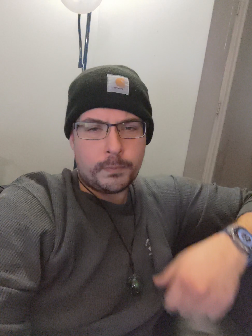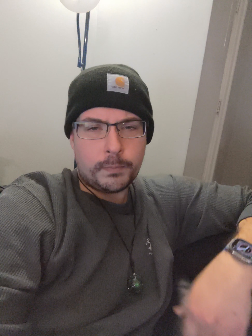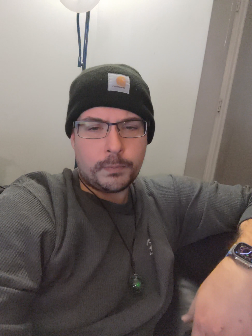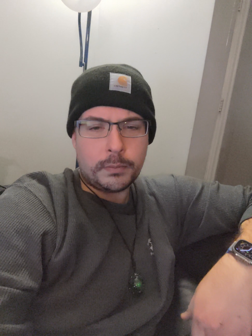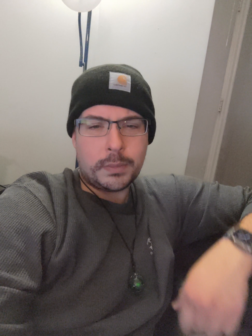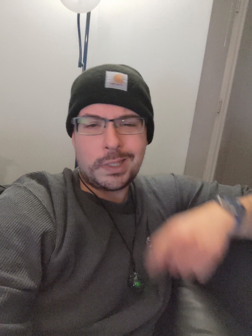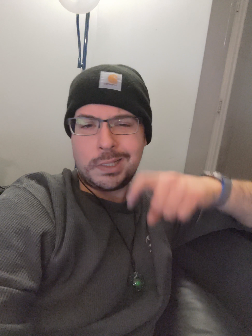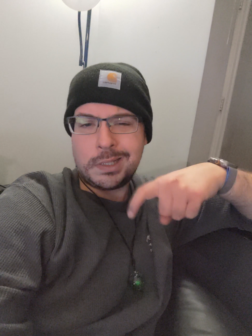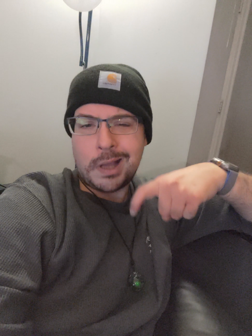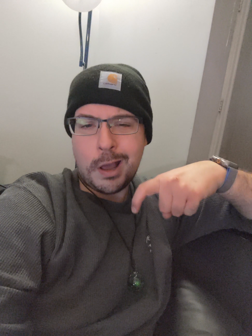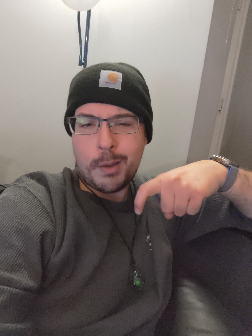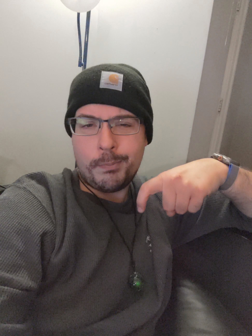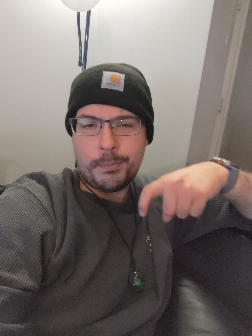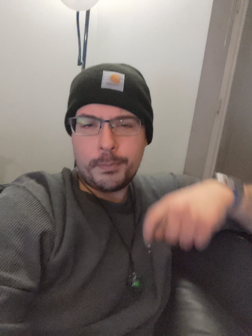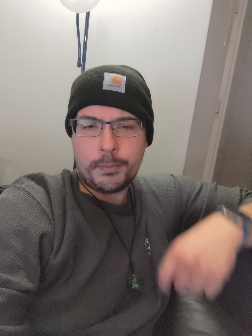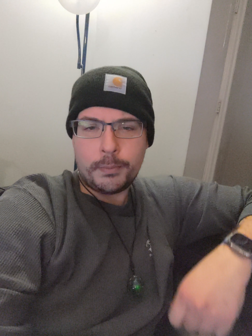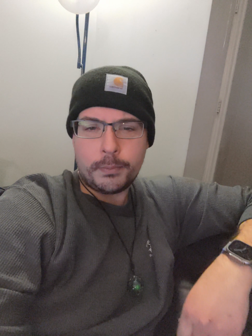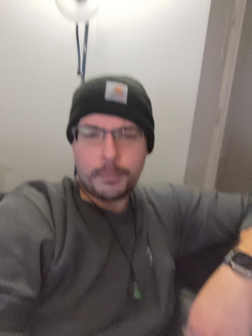time